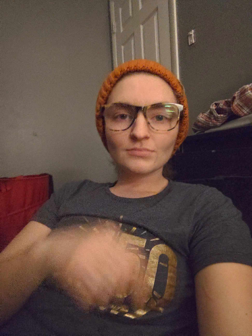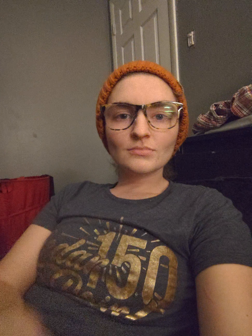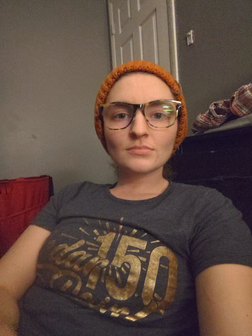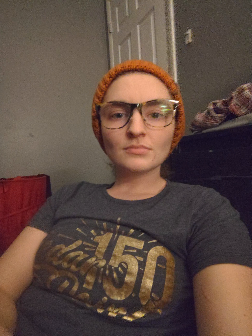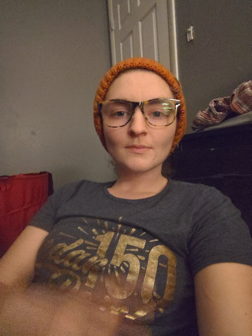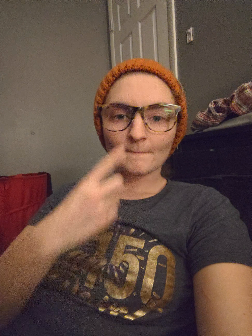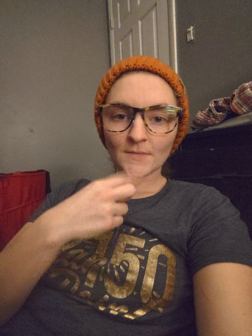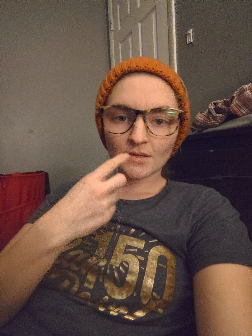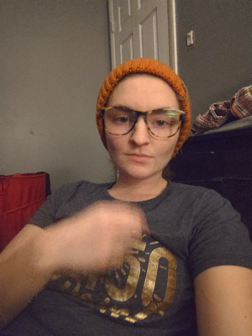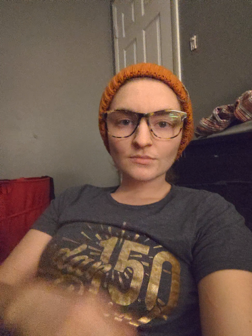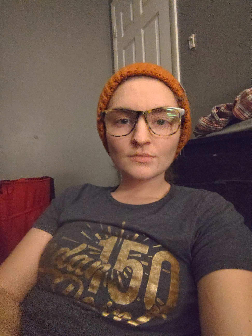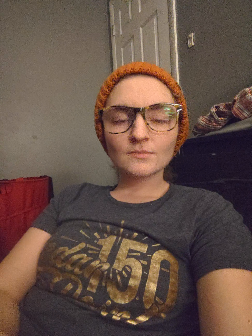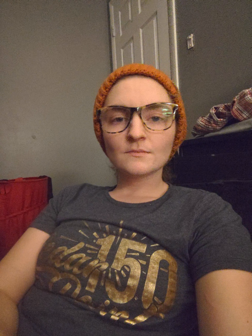lips